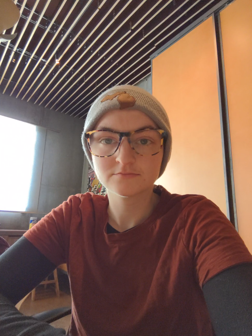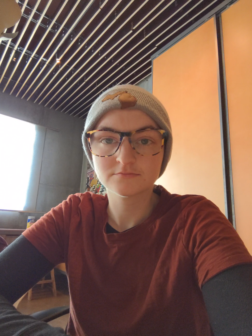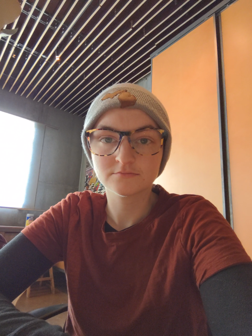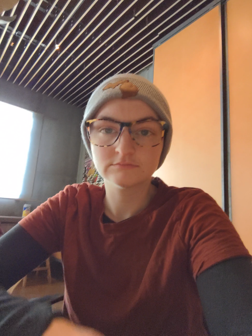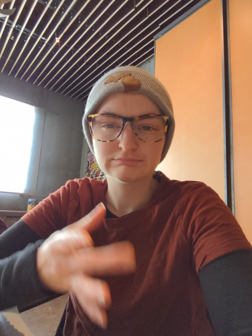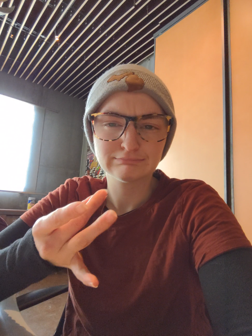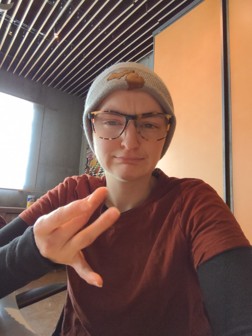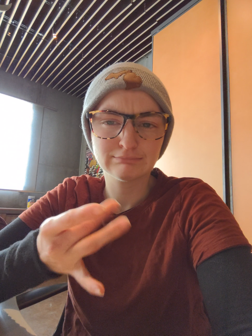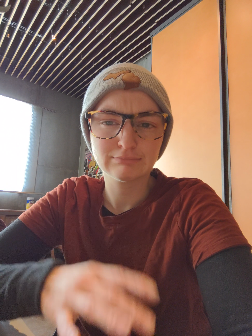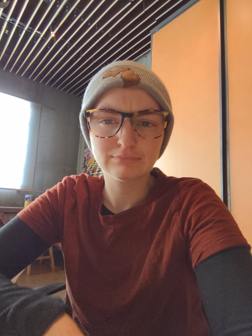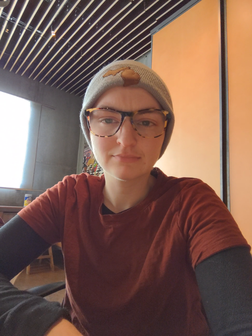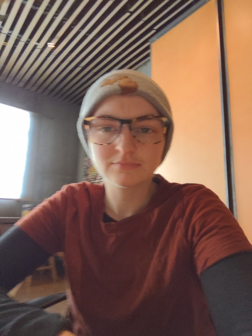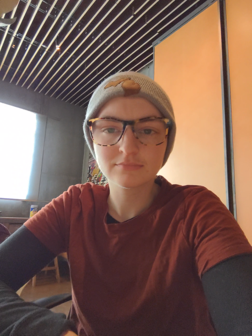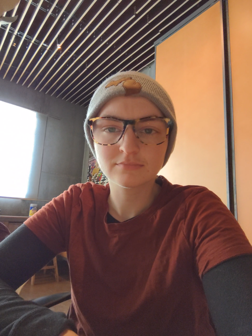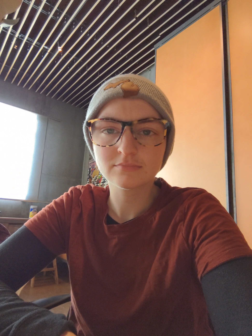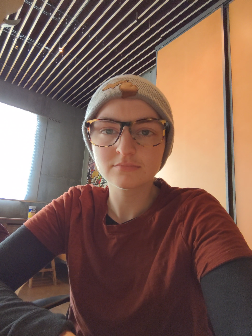yucky